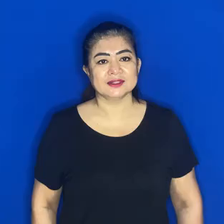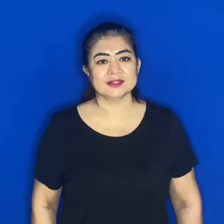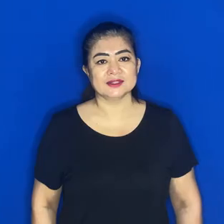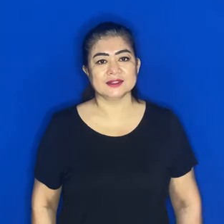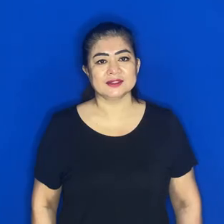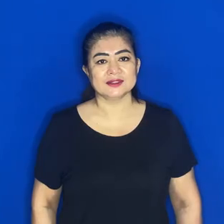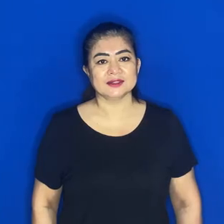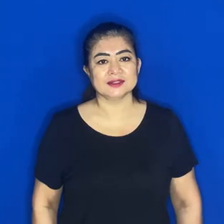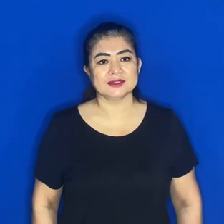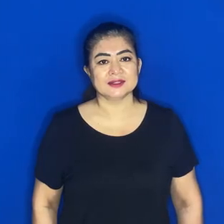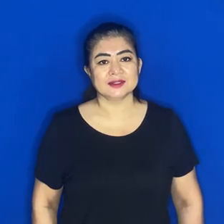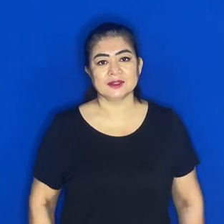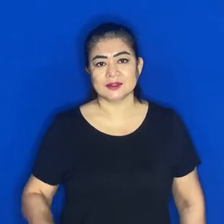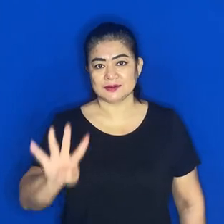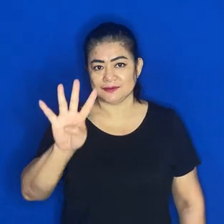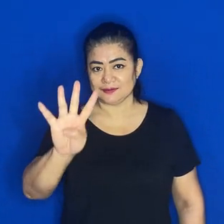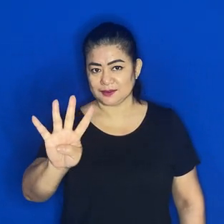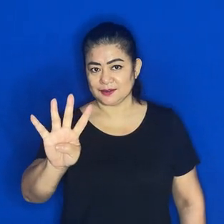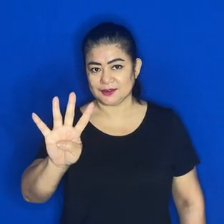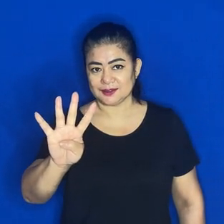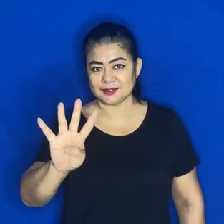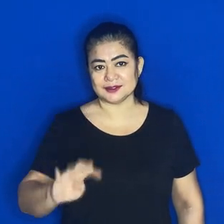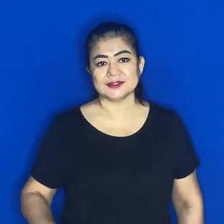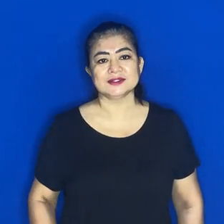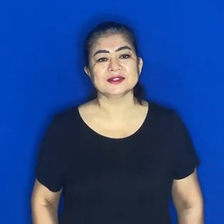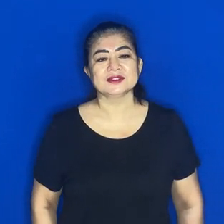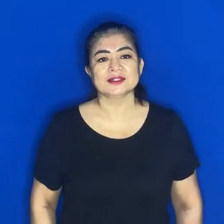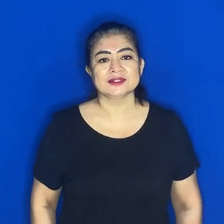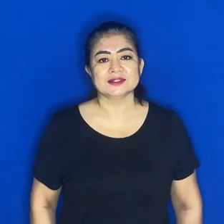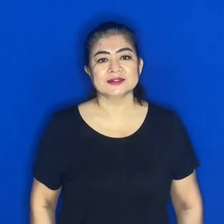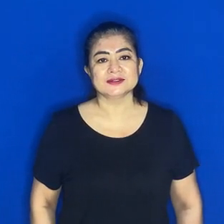four